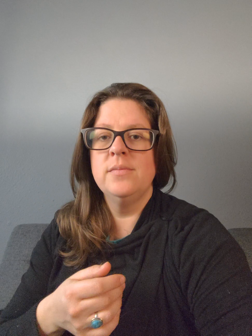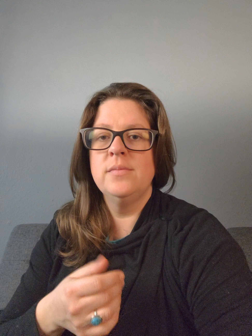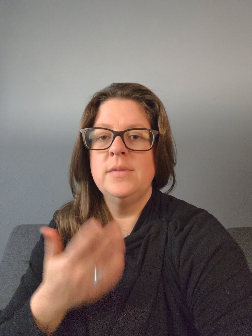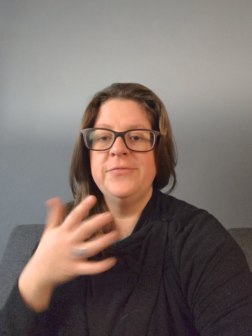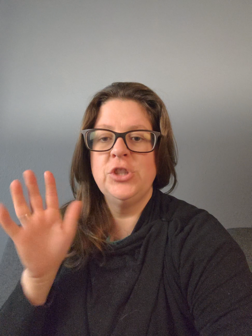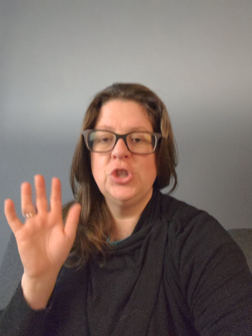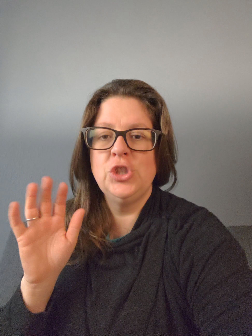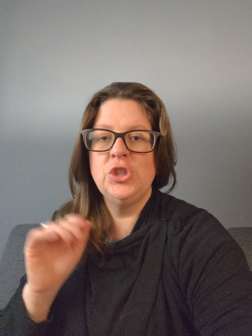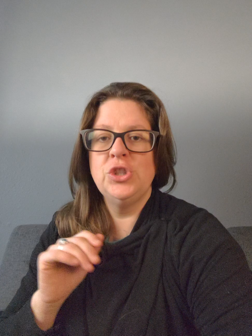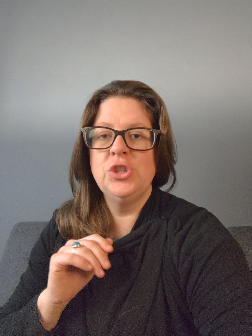finish